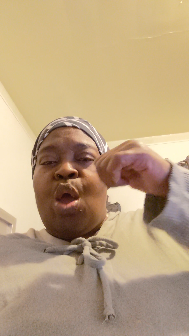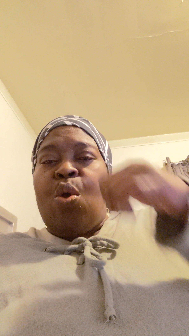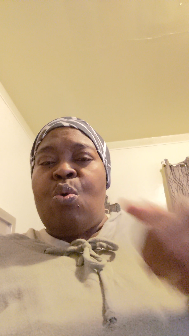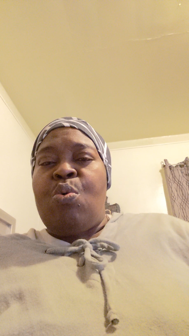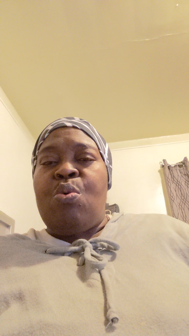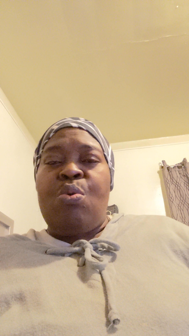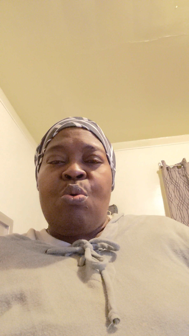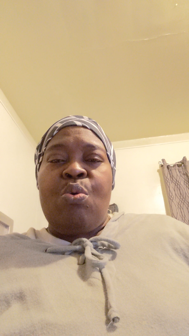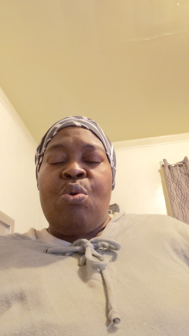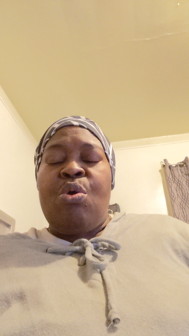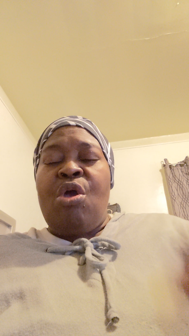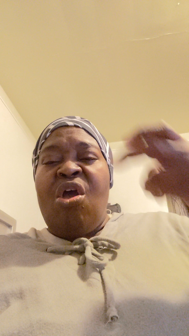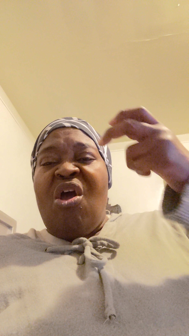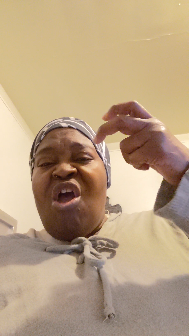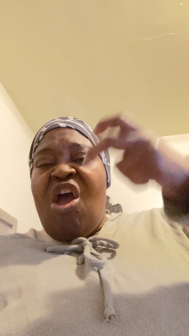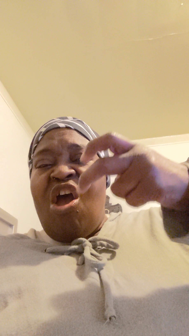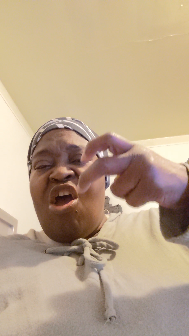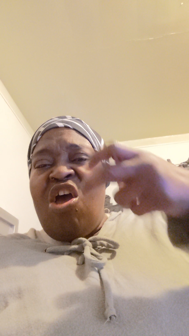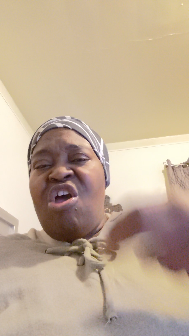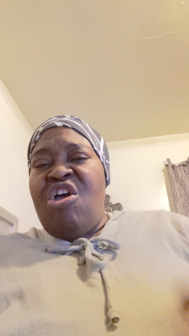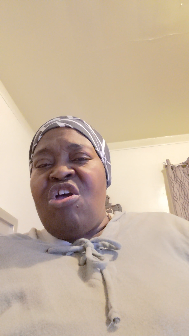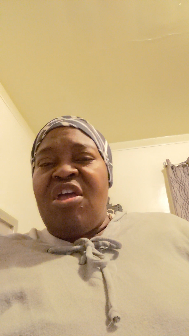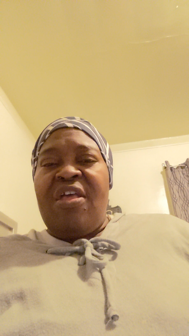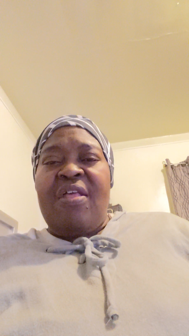hard